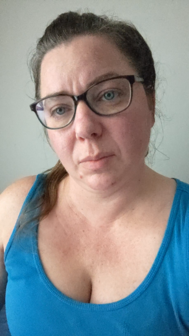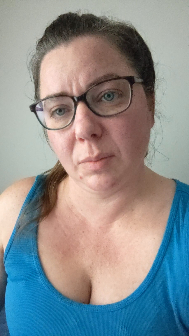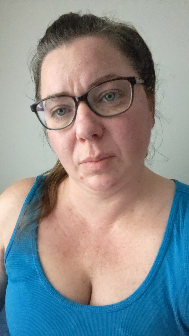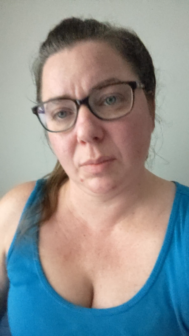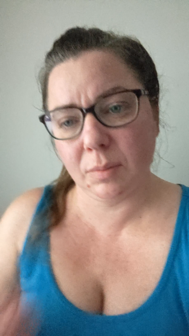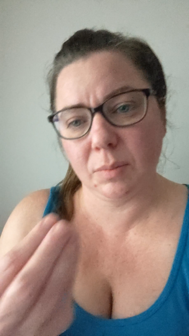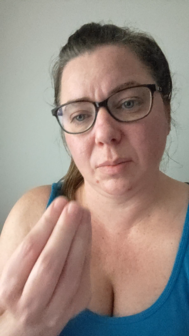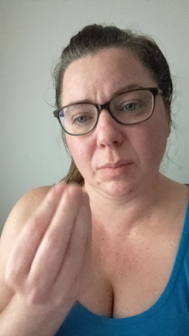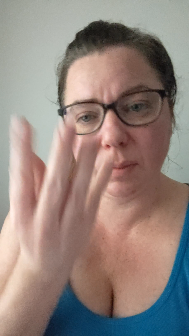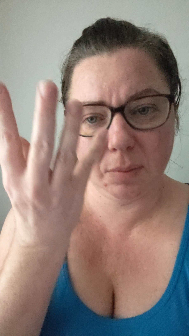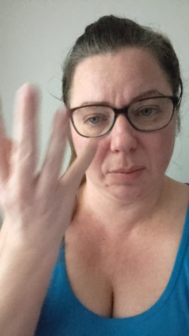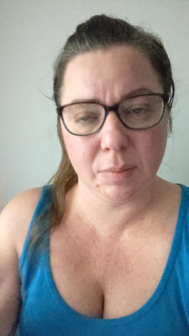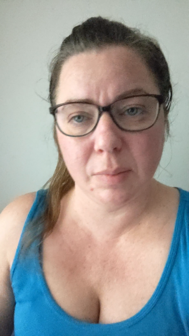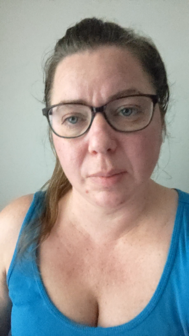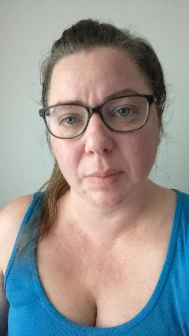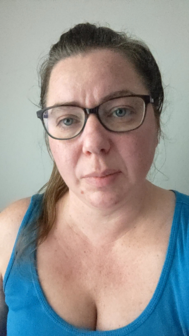plants